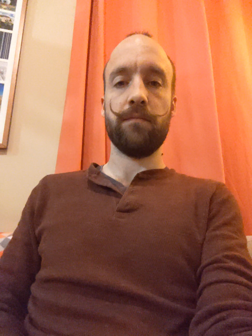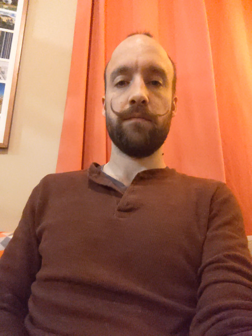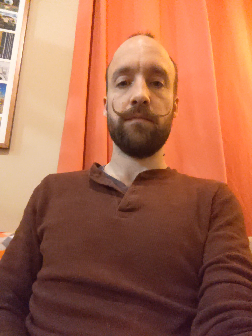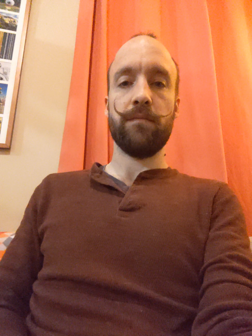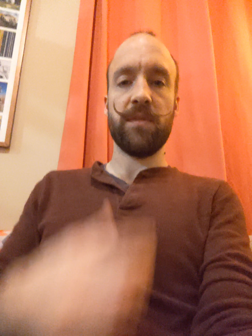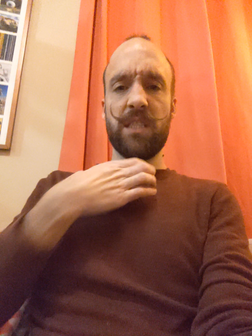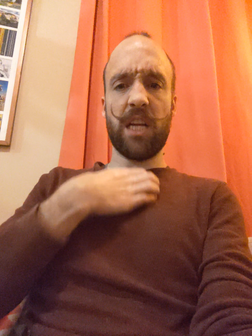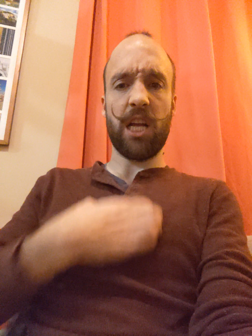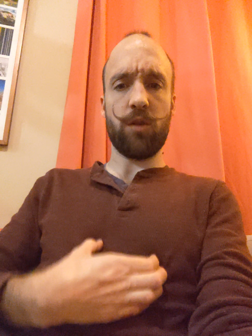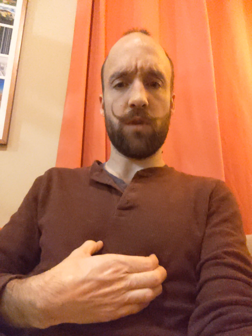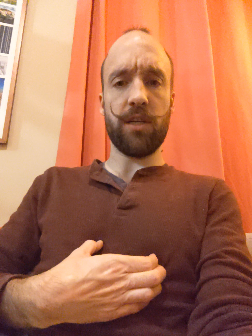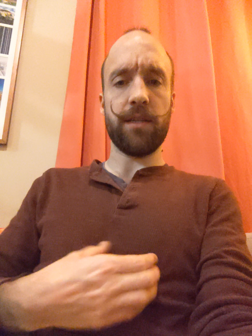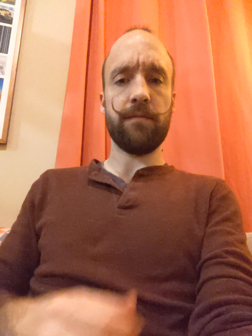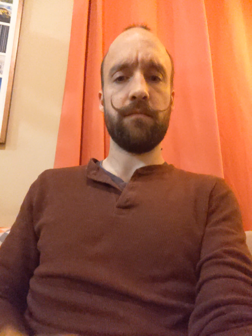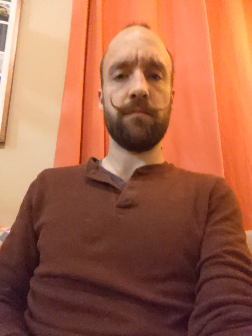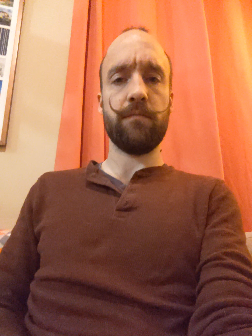hungry